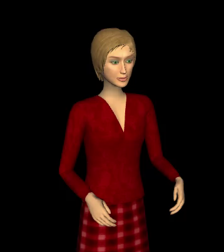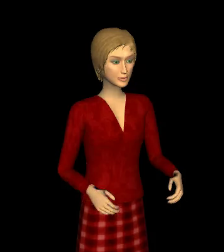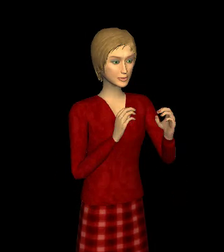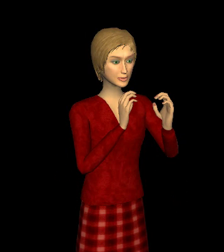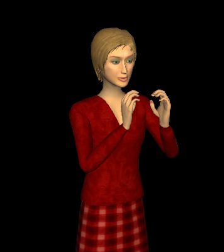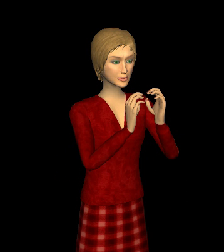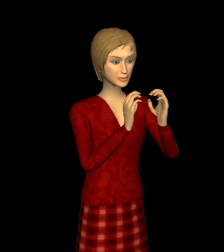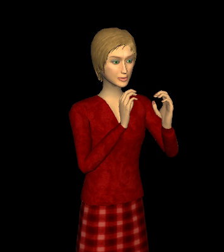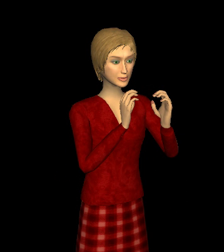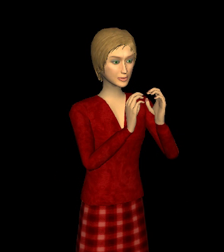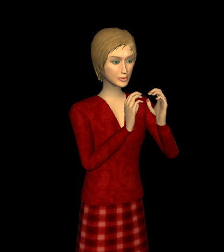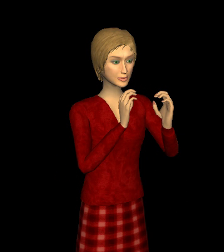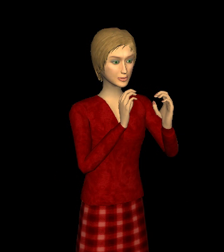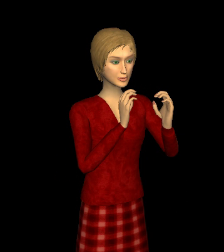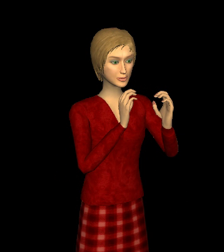تواصل